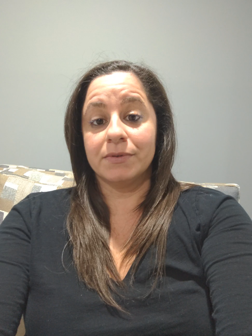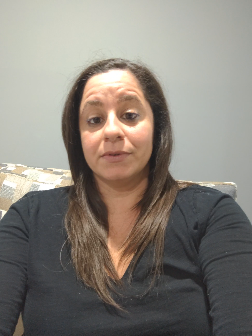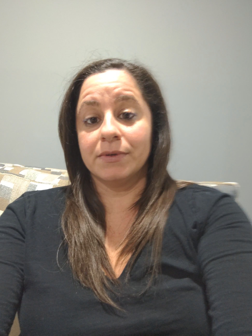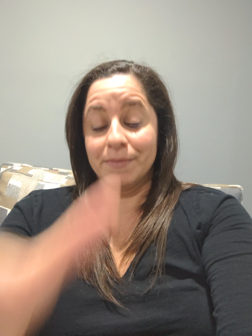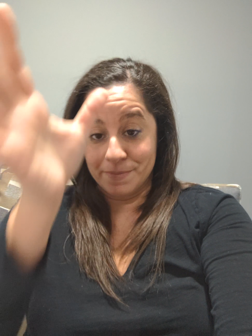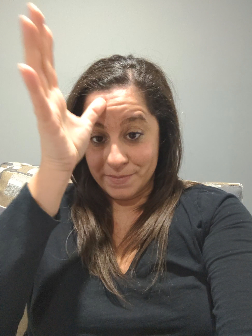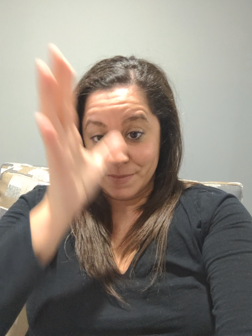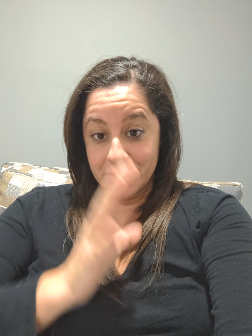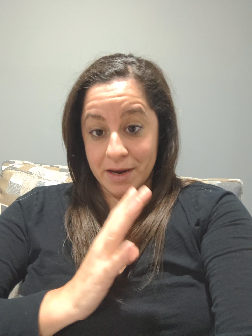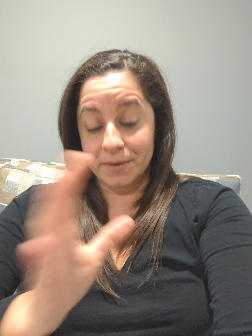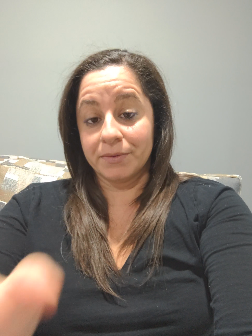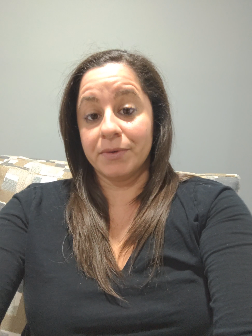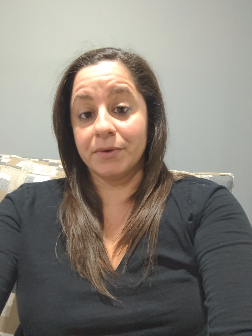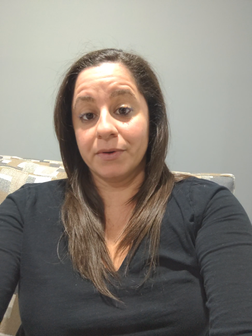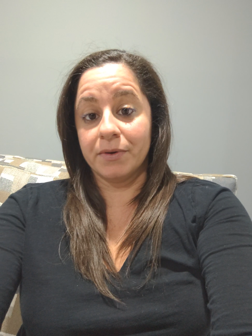man